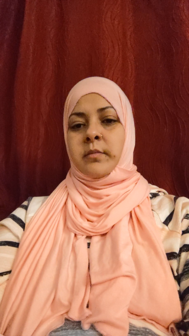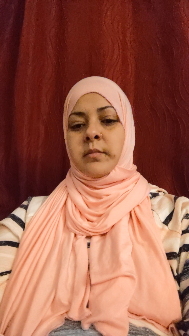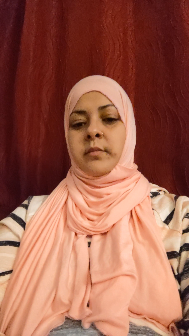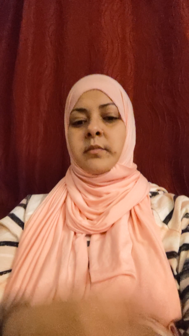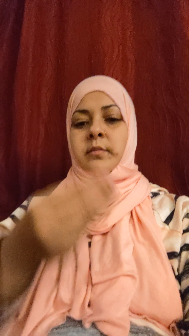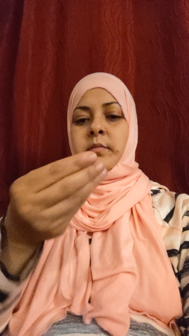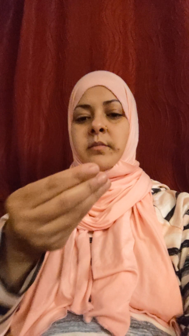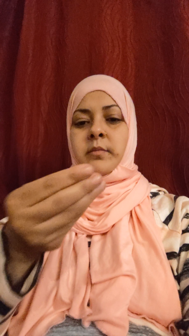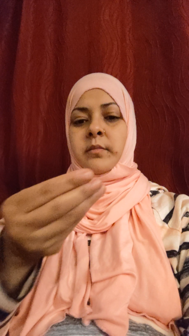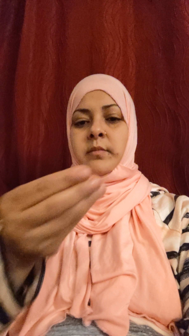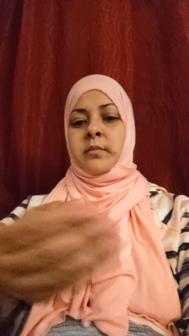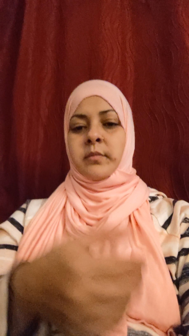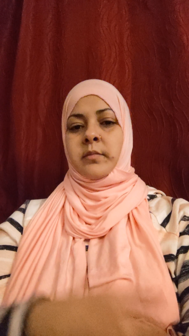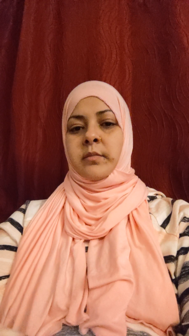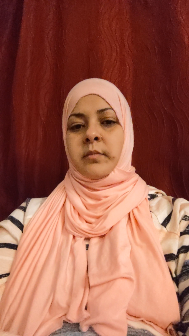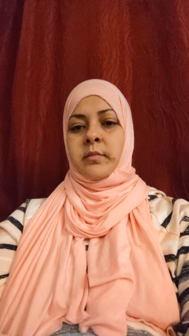feed